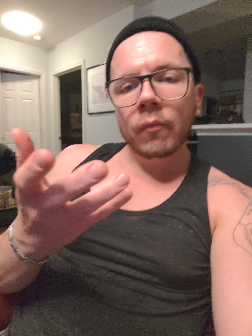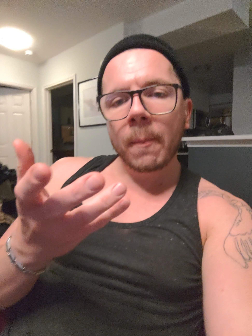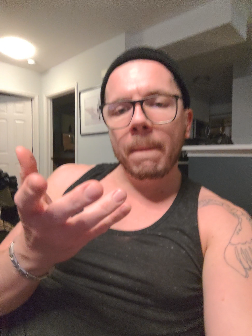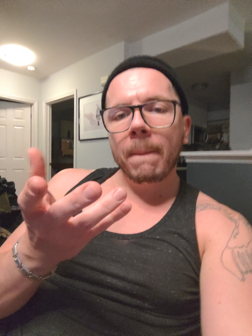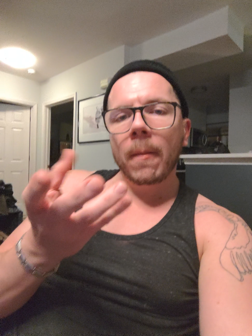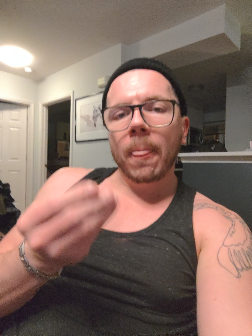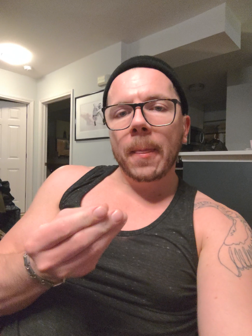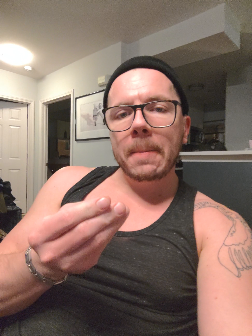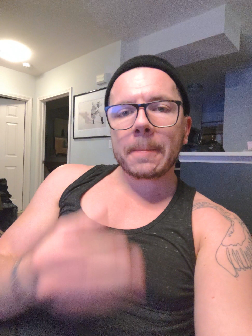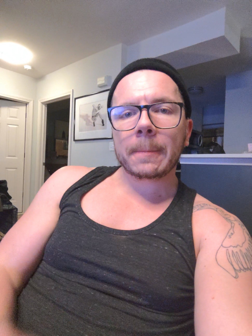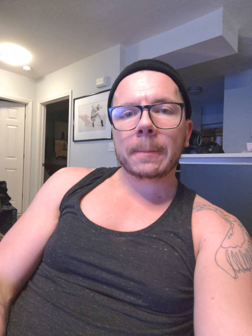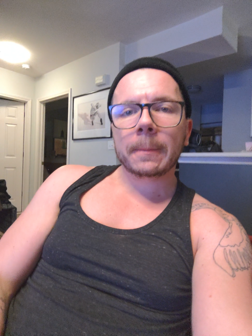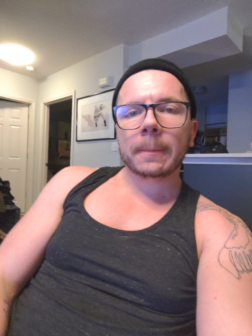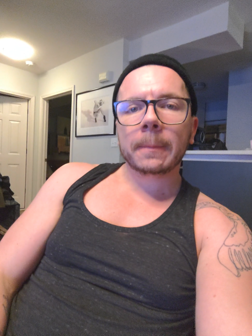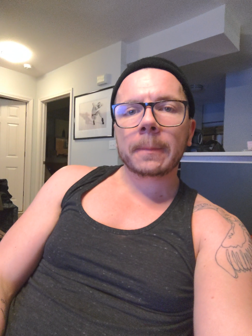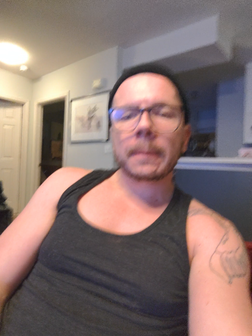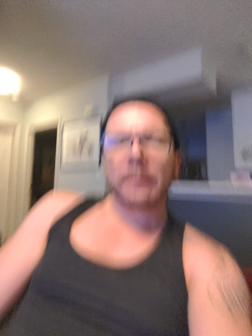wet